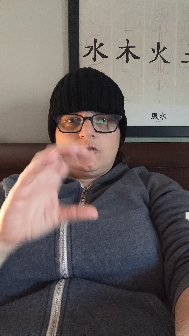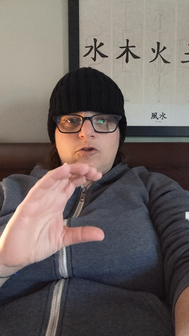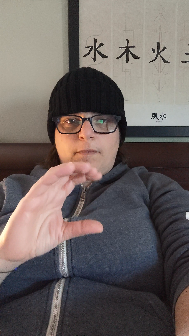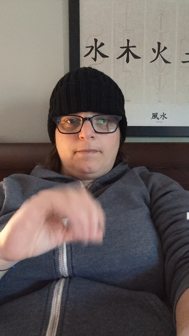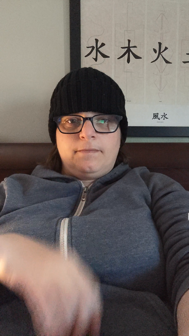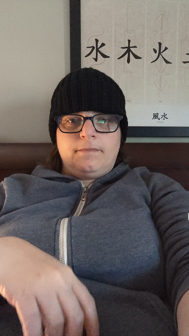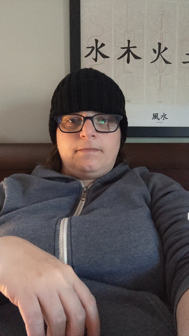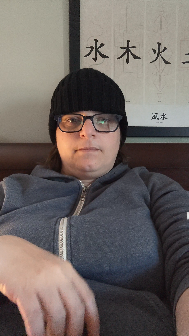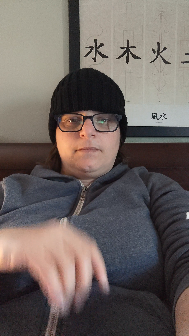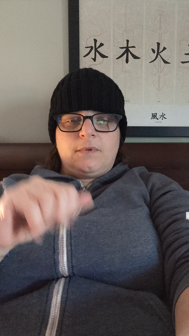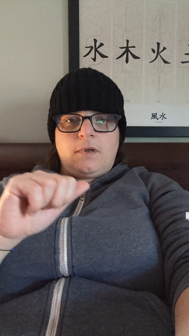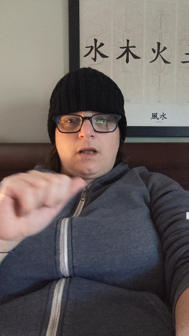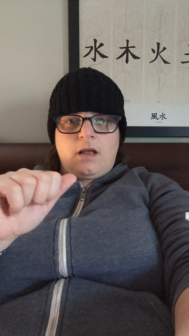a